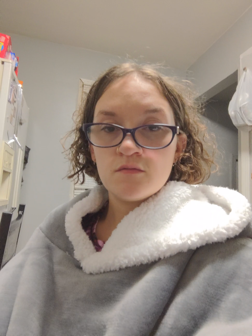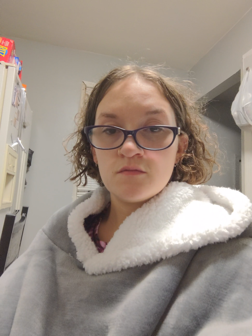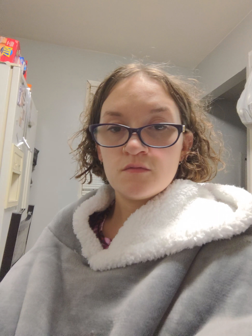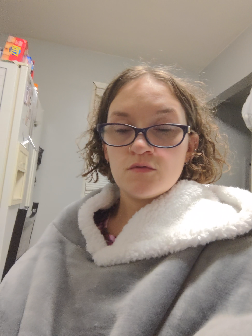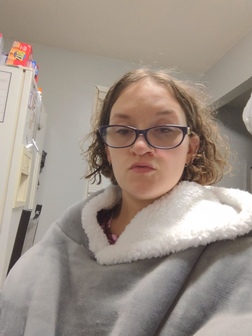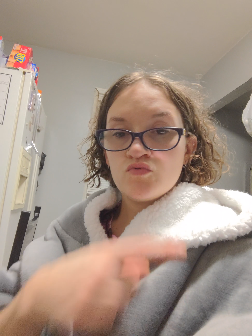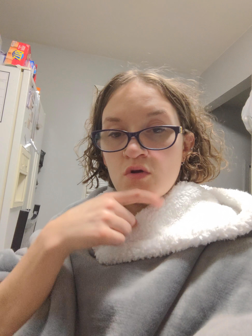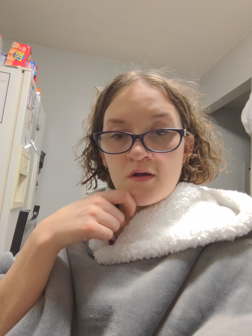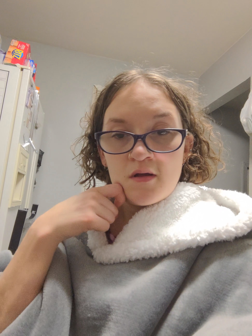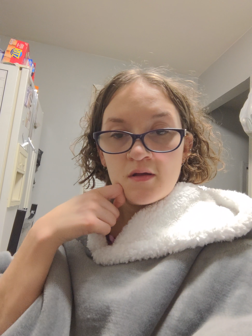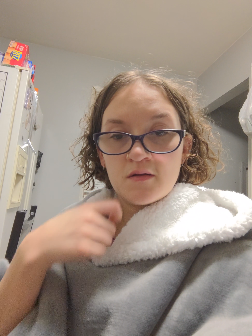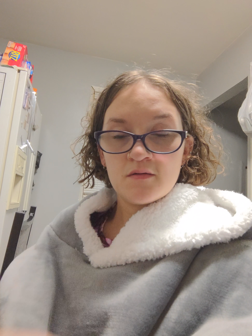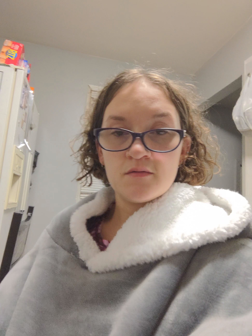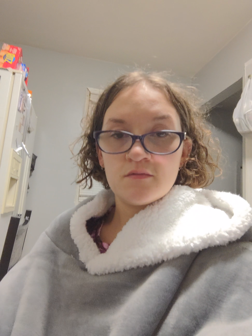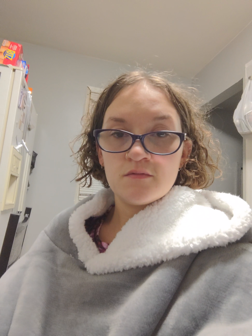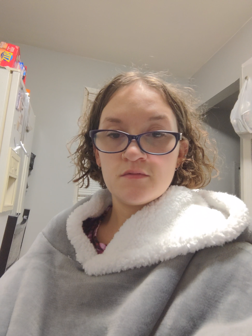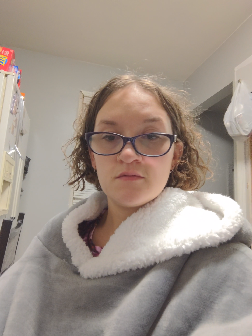dry